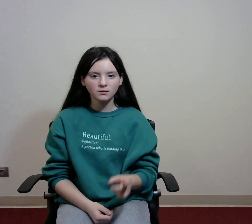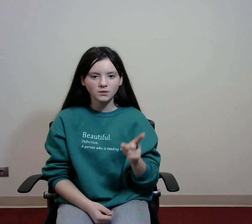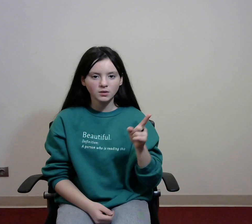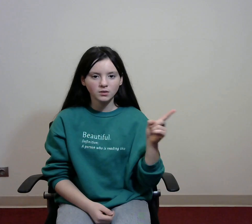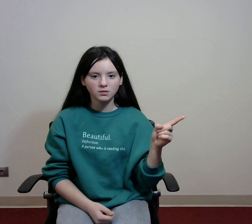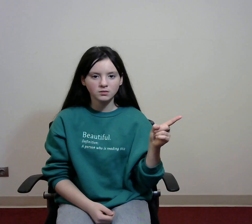O